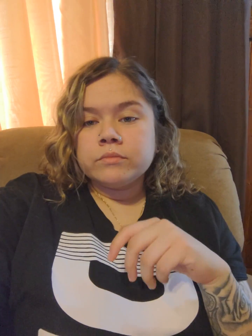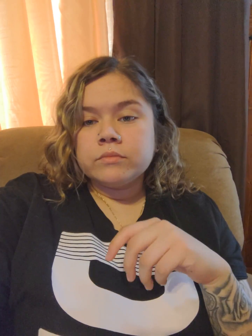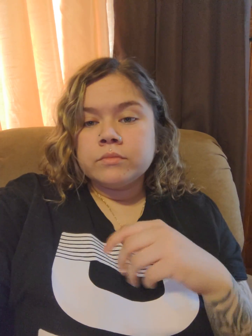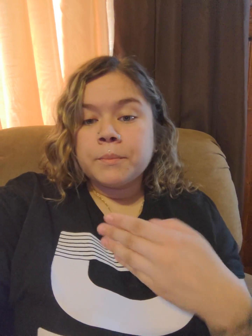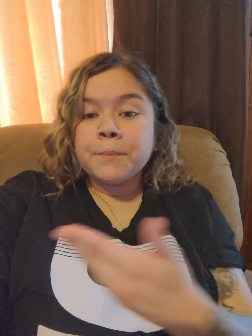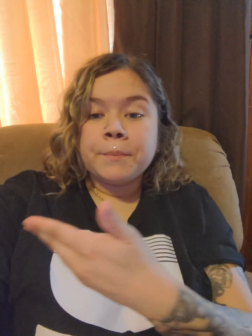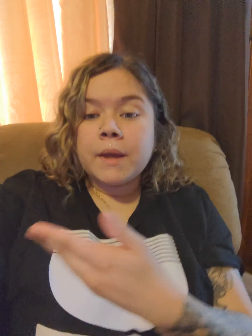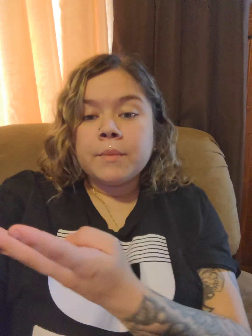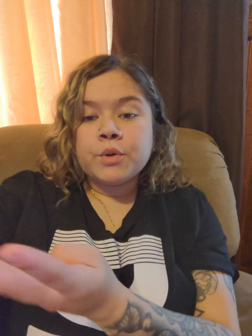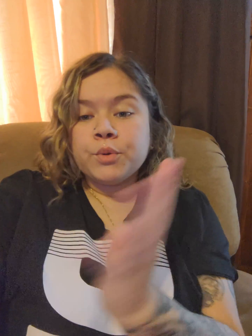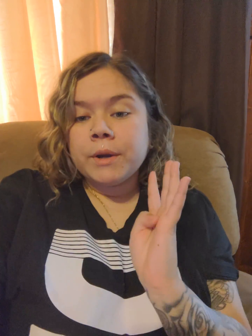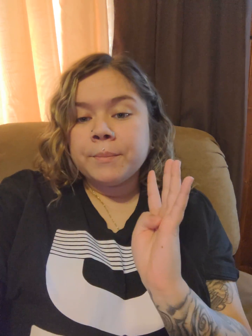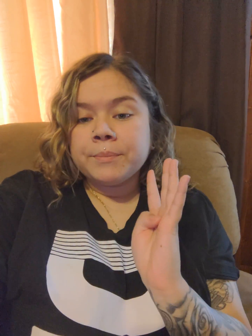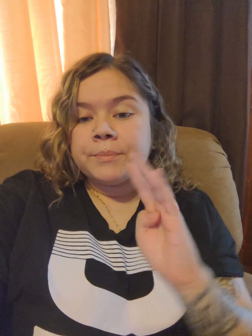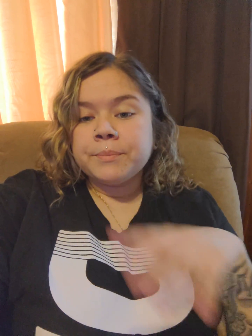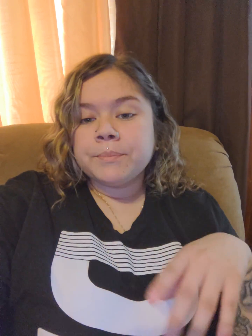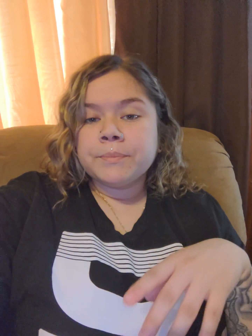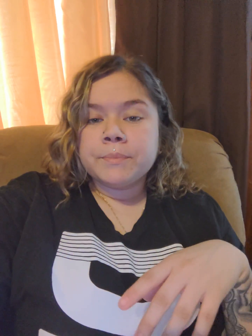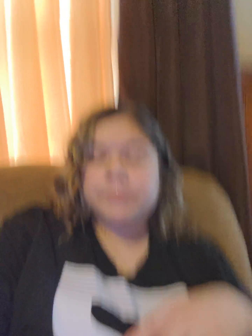crib